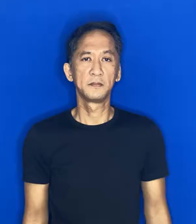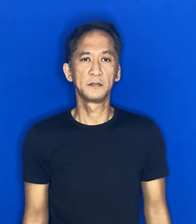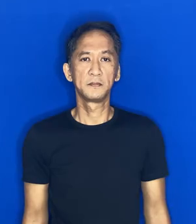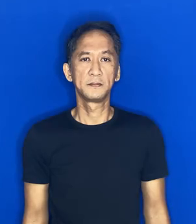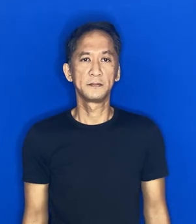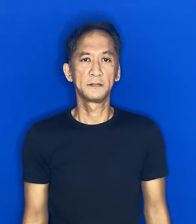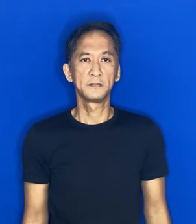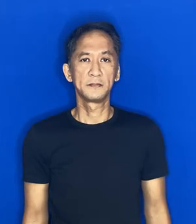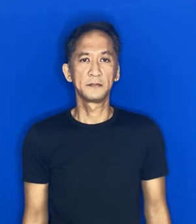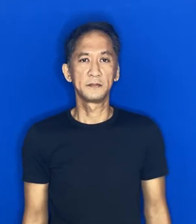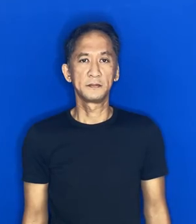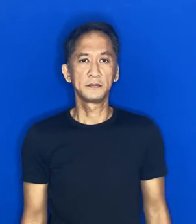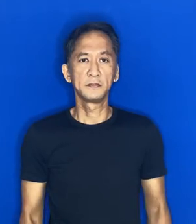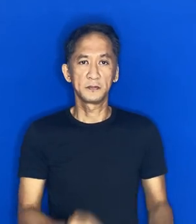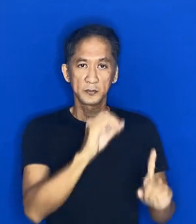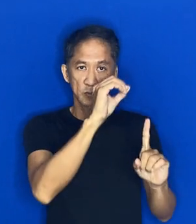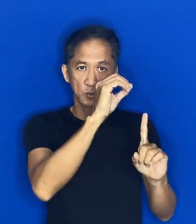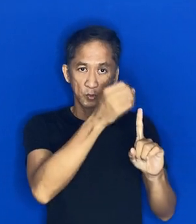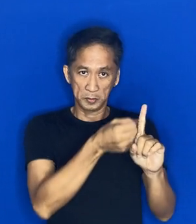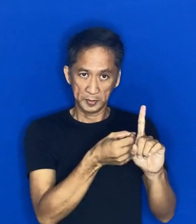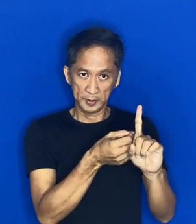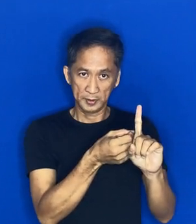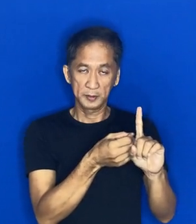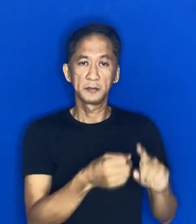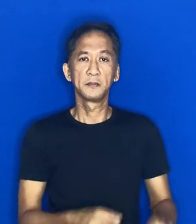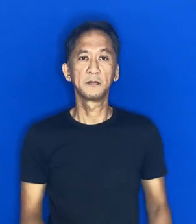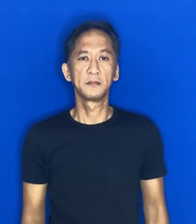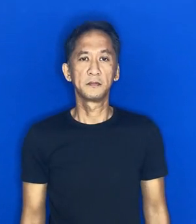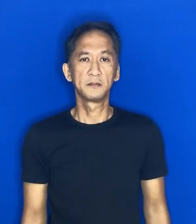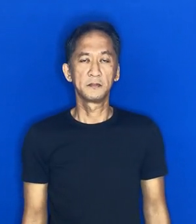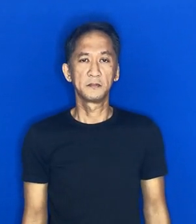october